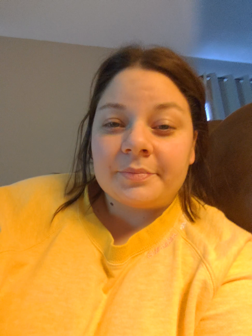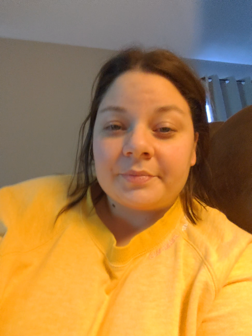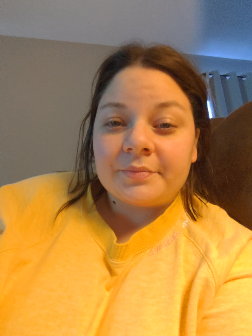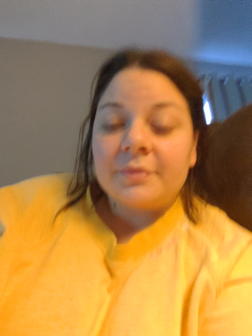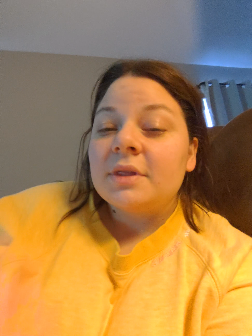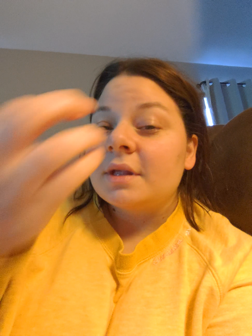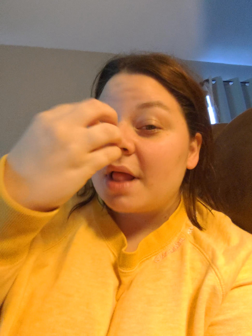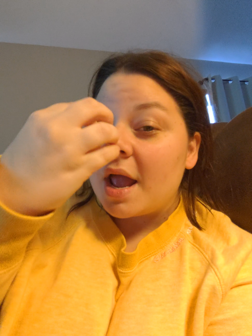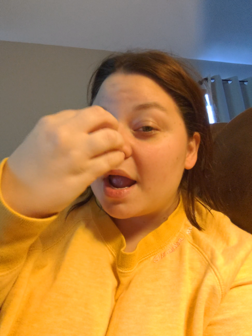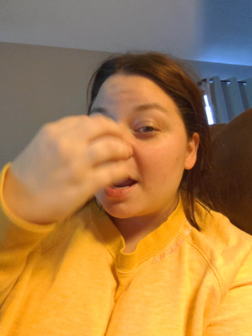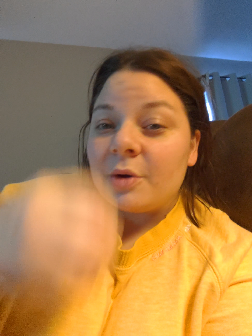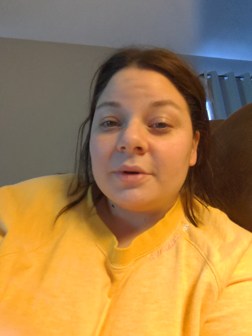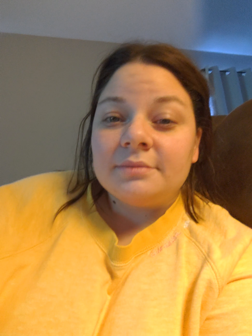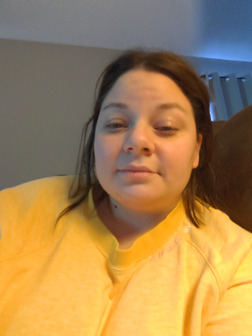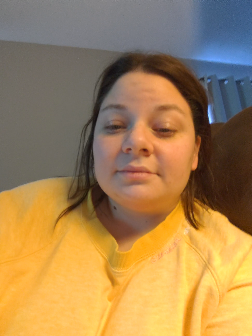clown